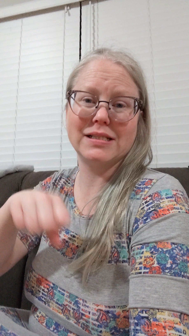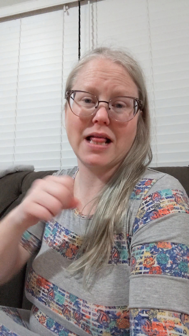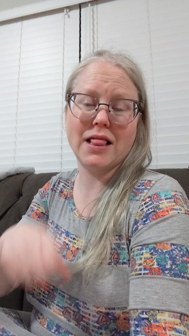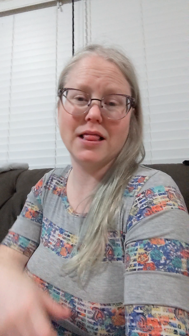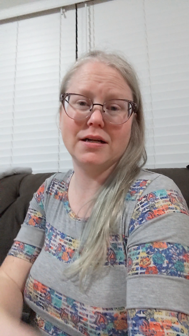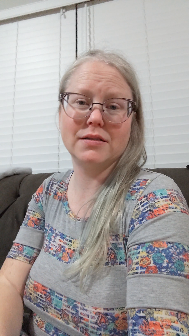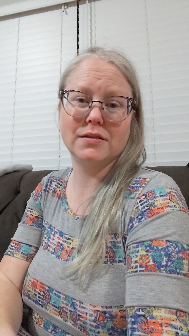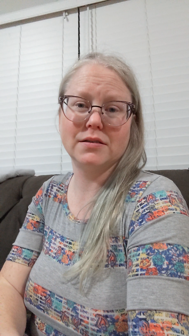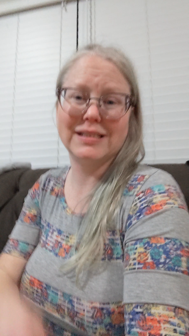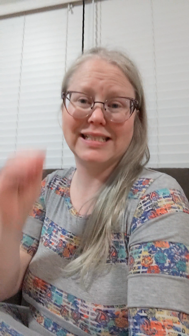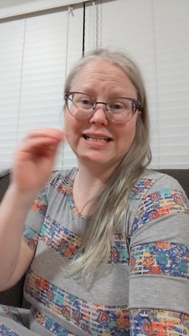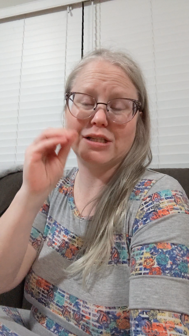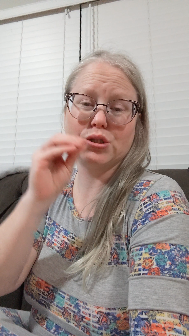dinosaur